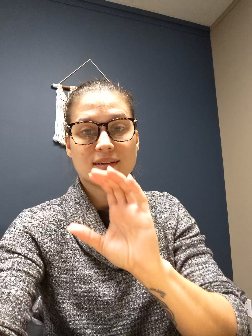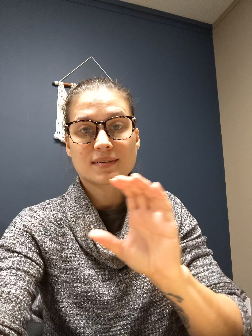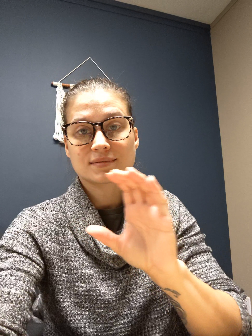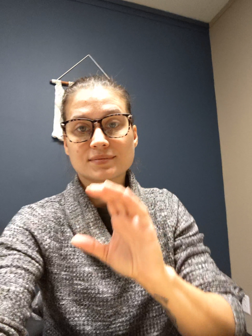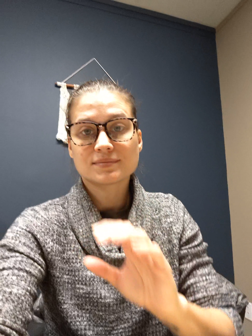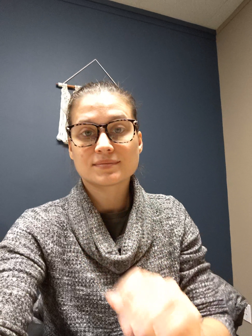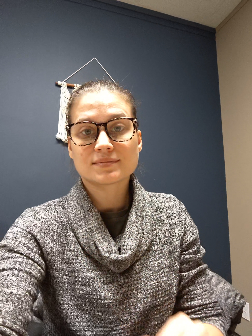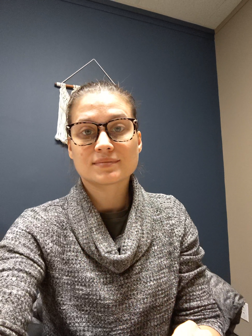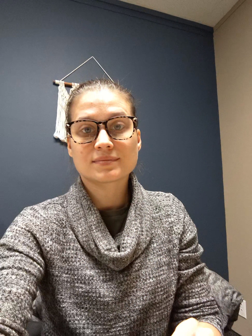chocolate